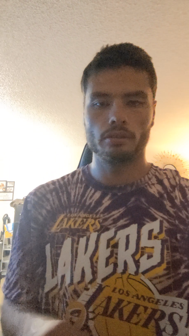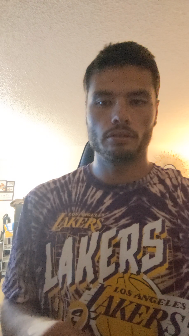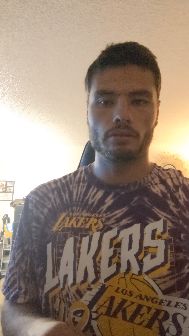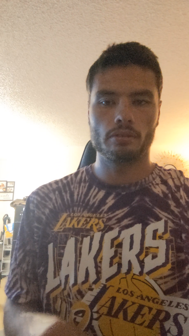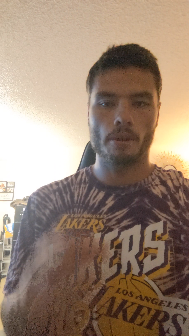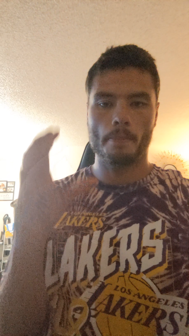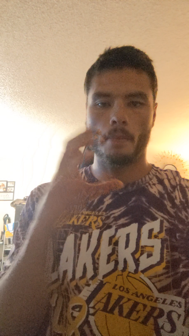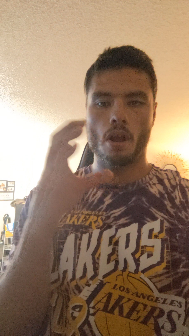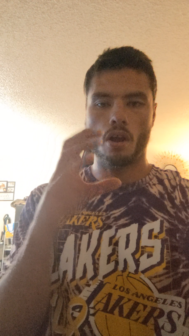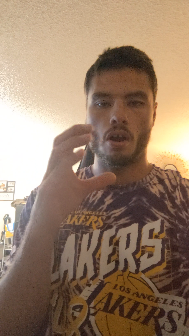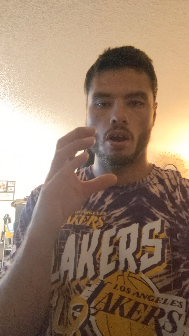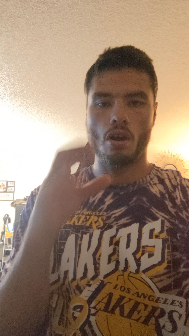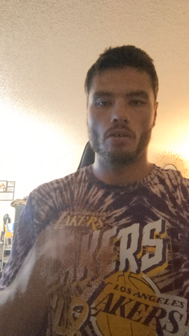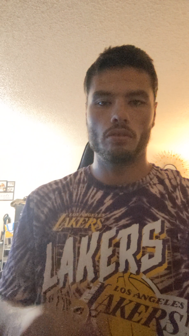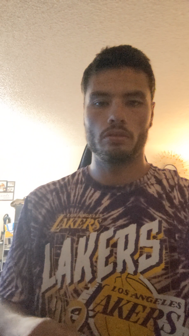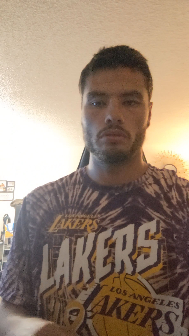ball